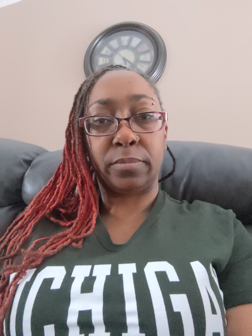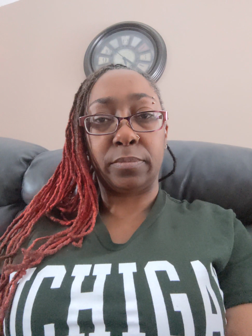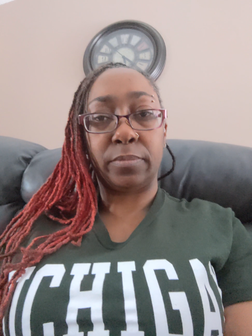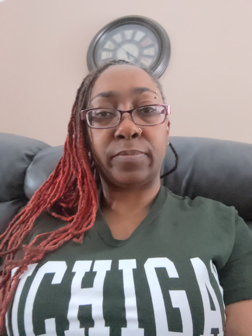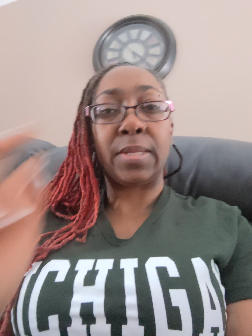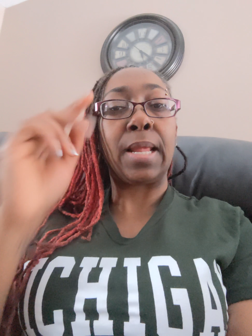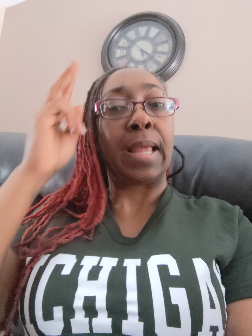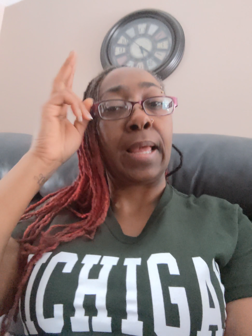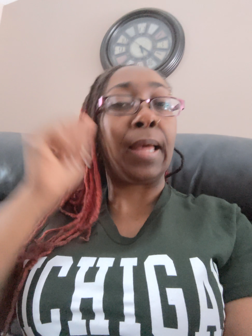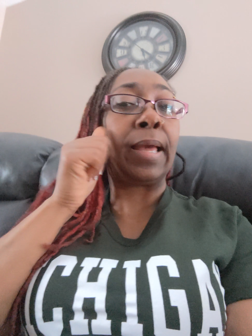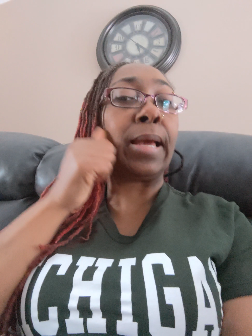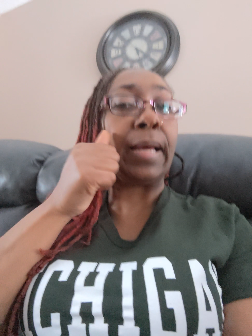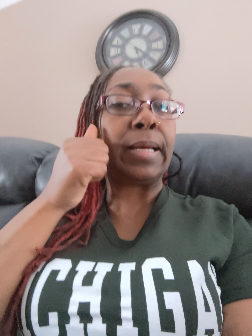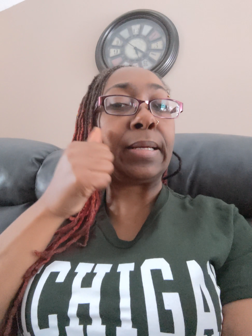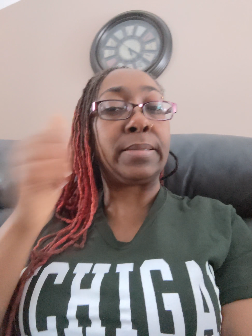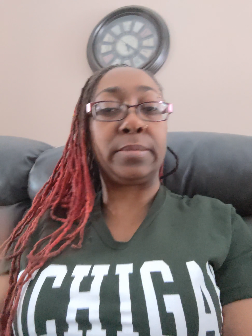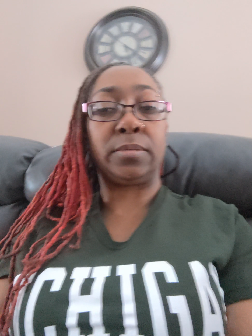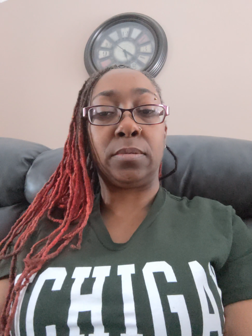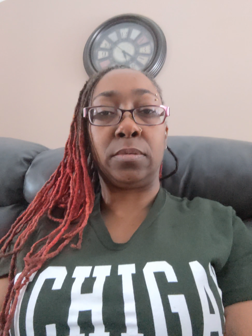aunt